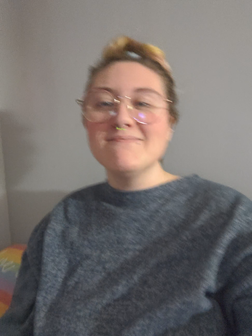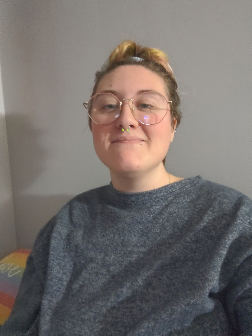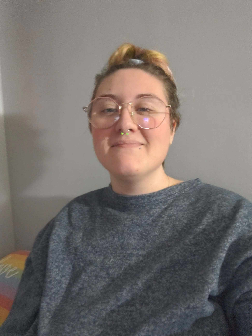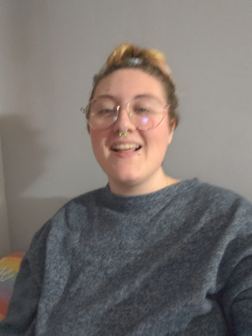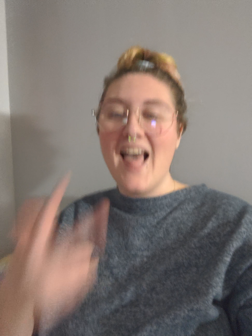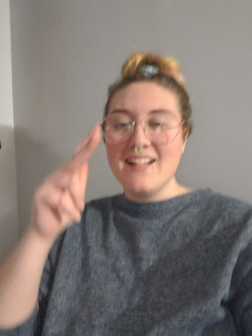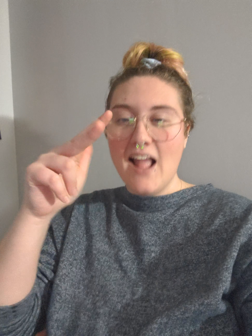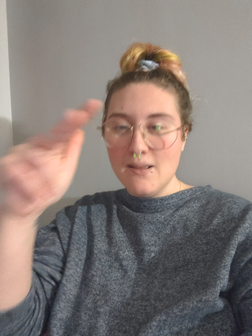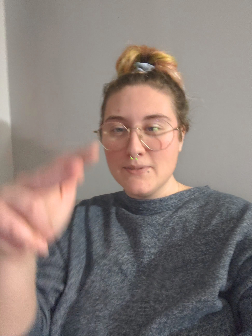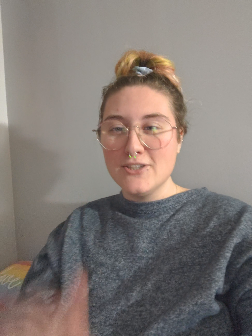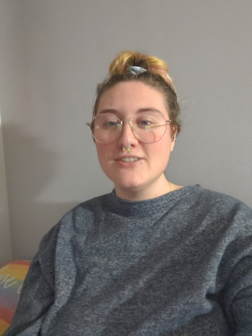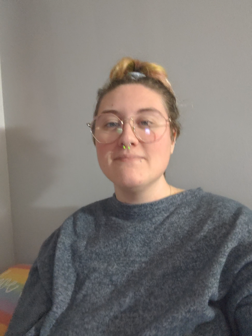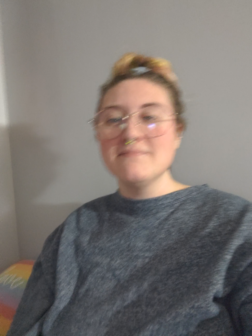helicopter